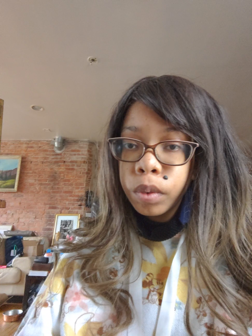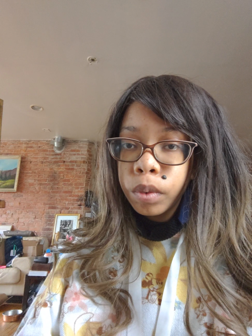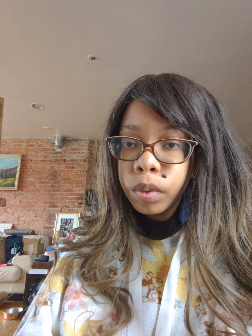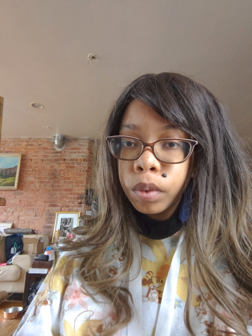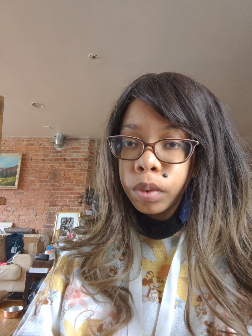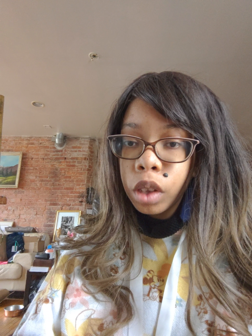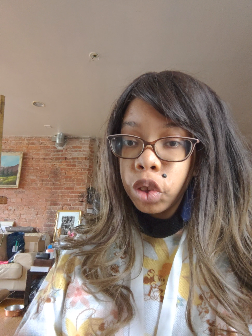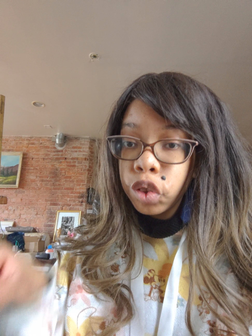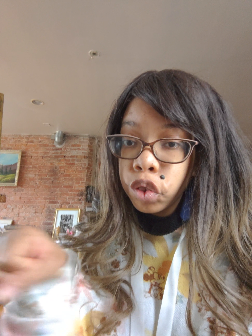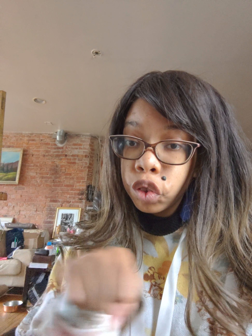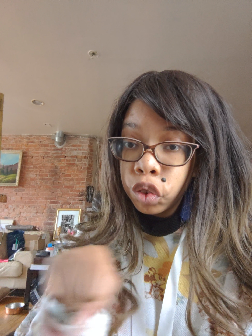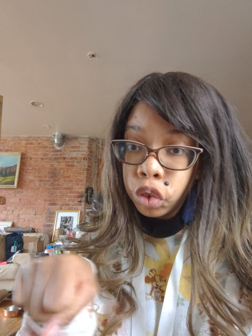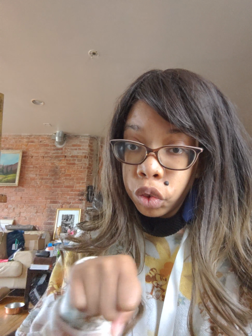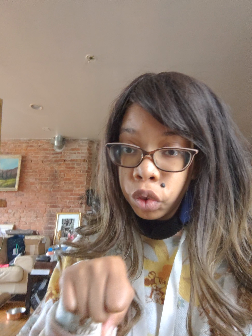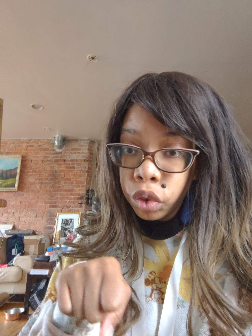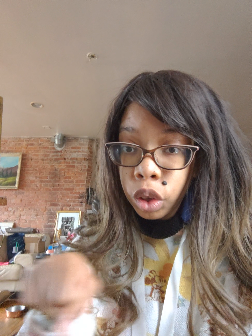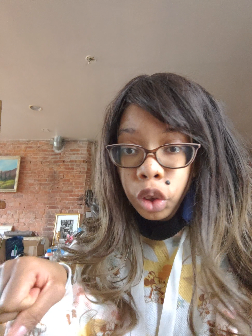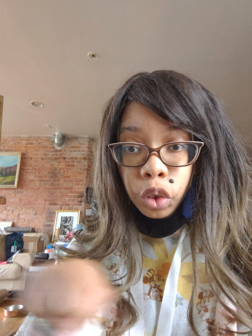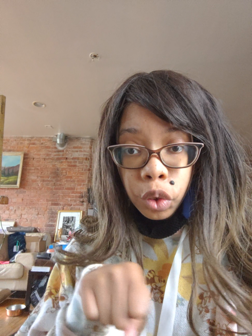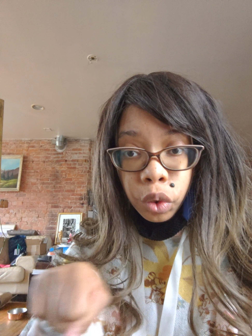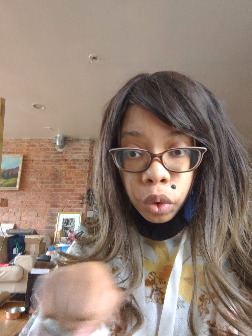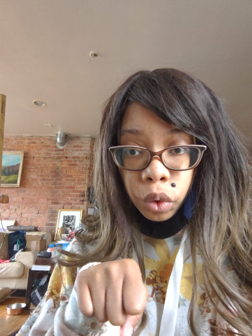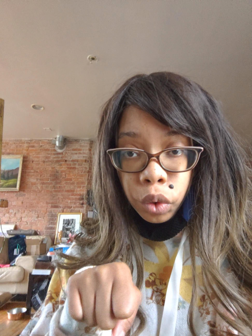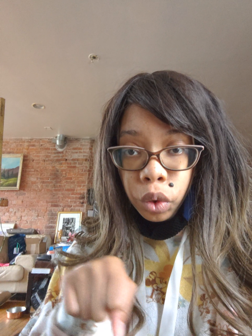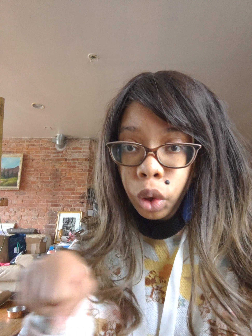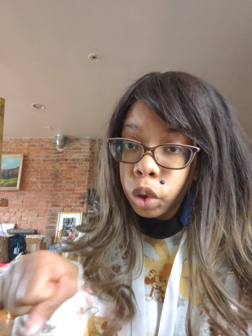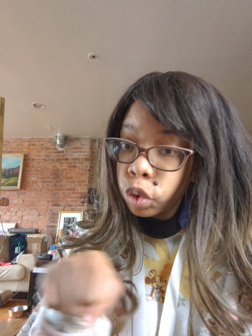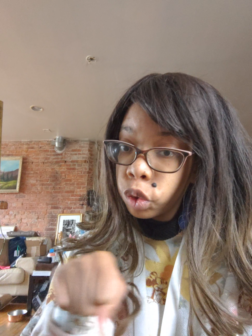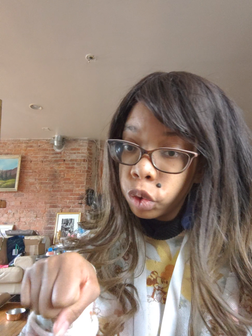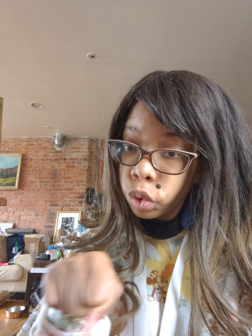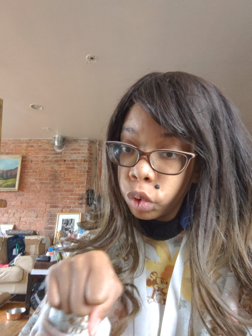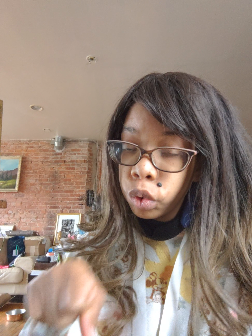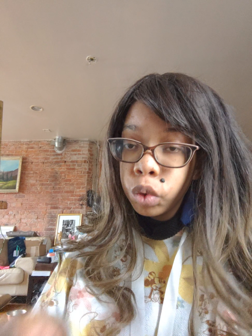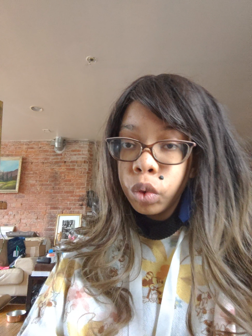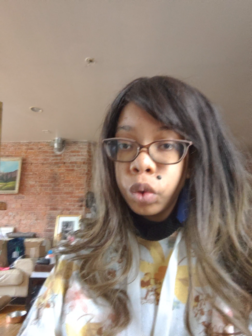shoe